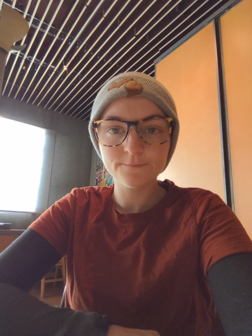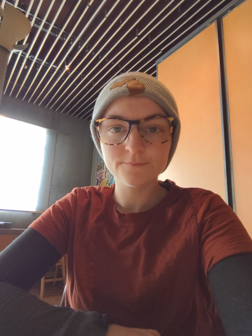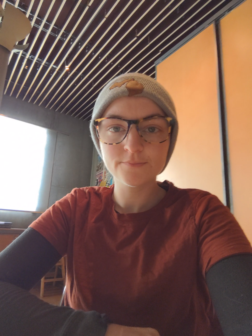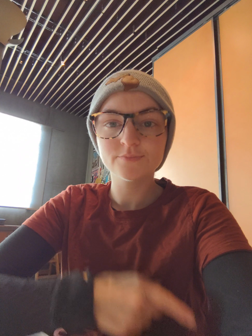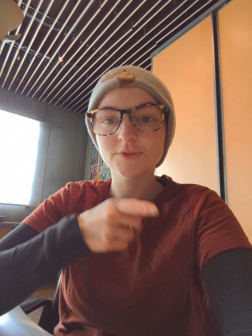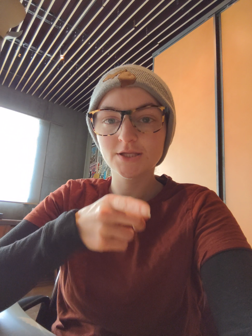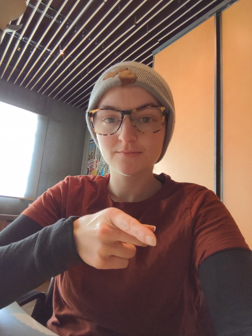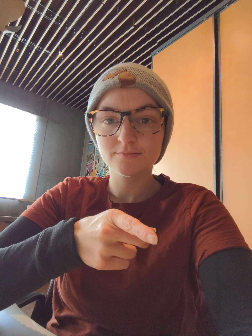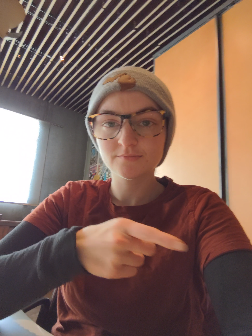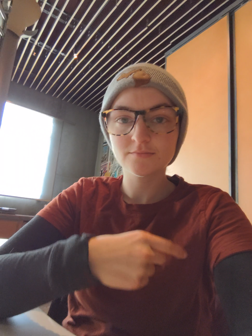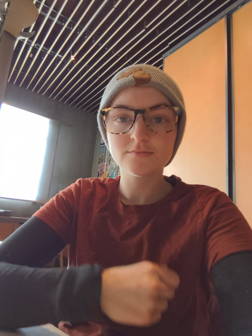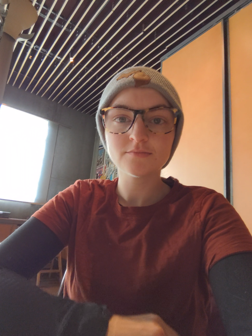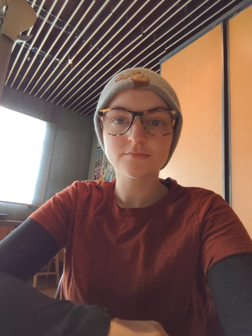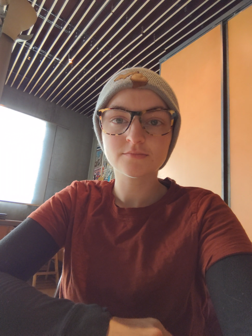he/she/it